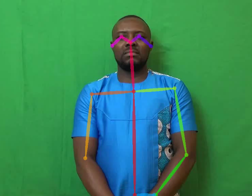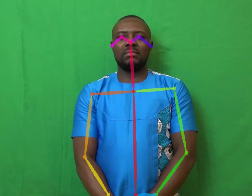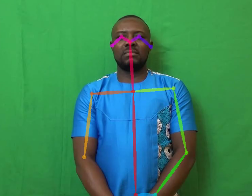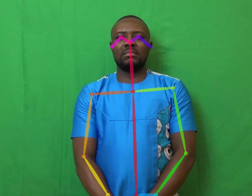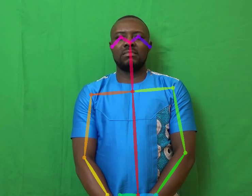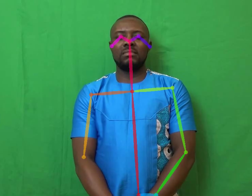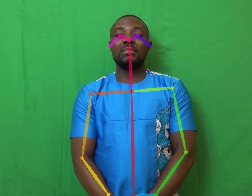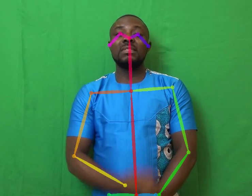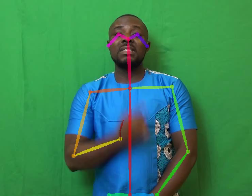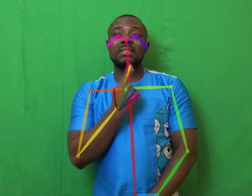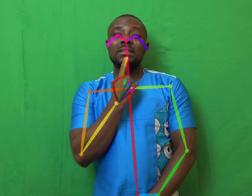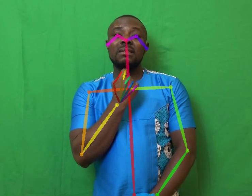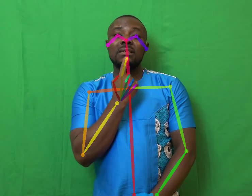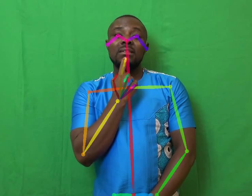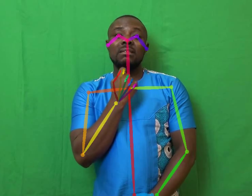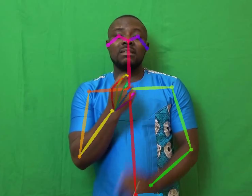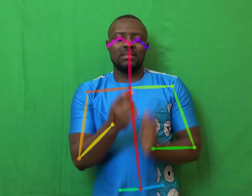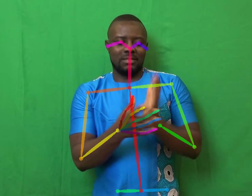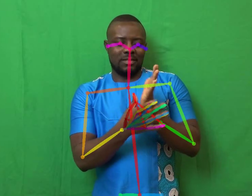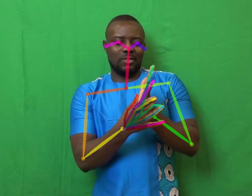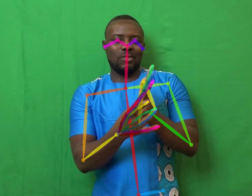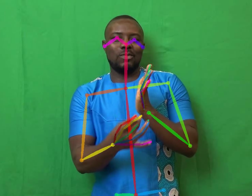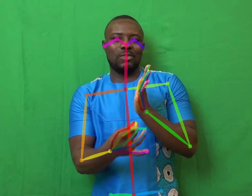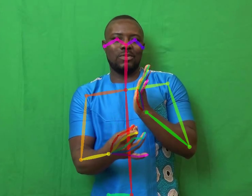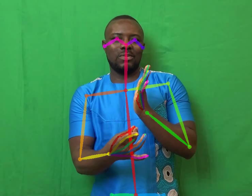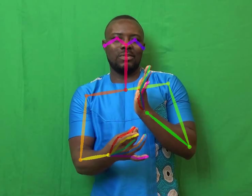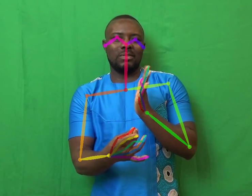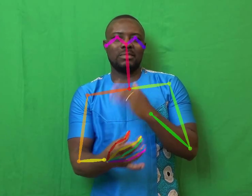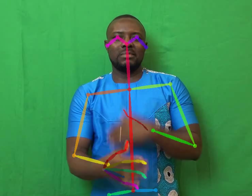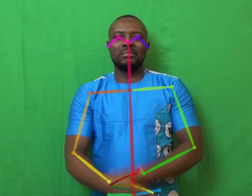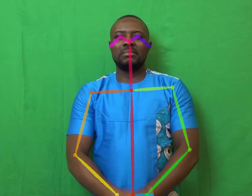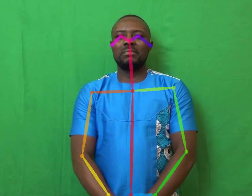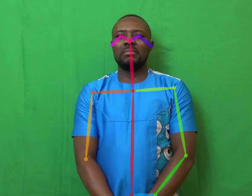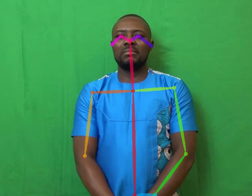red oil